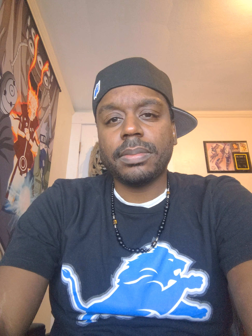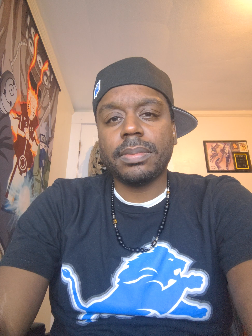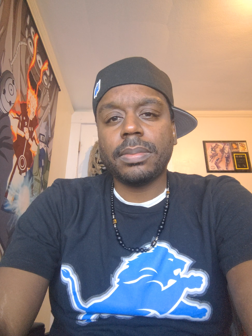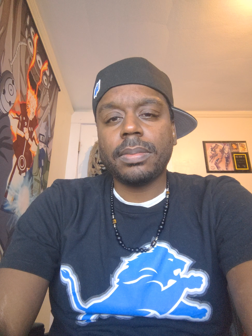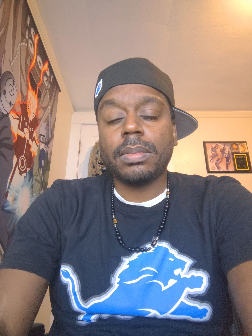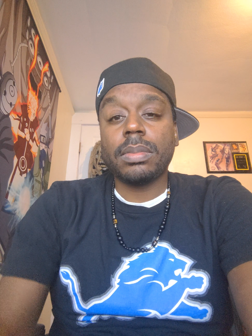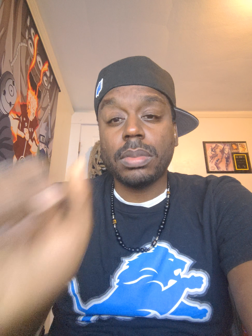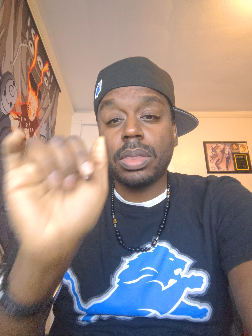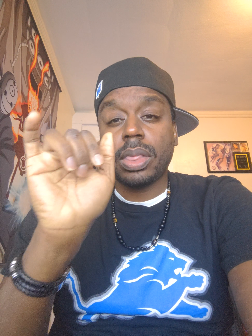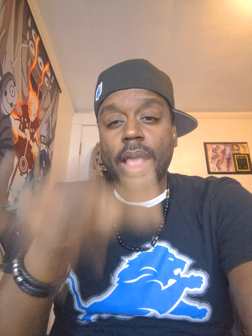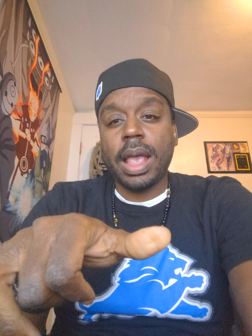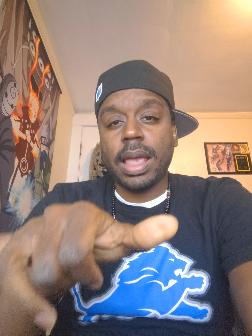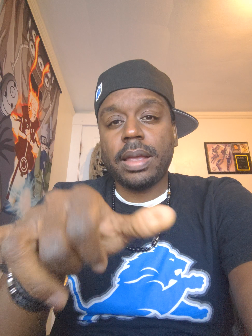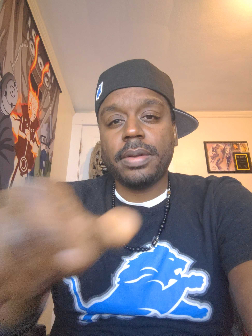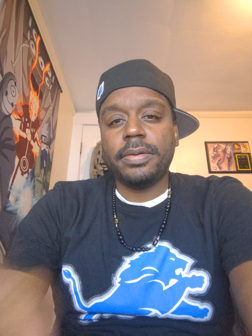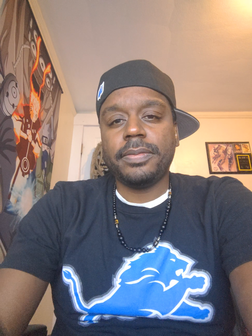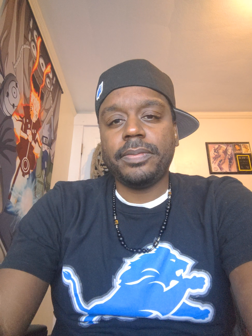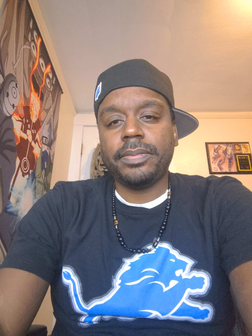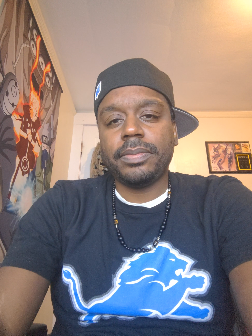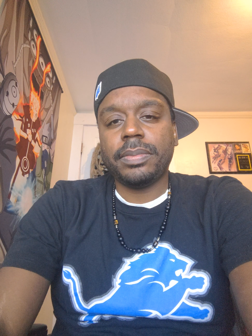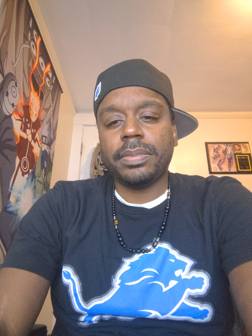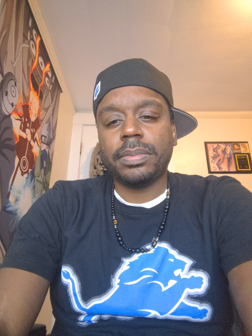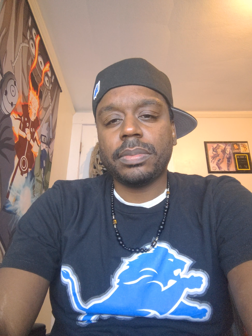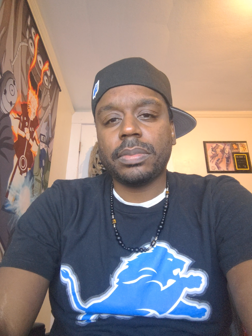that